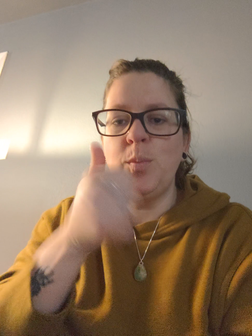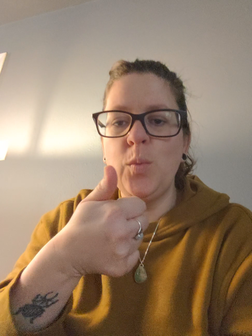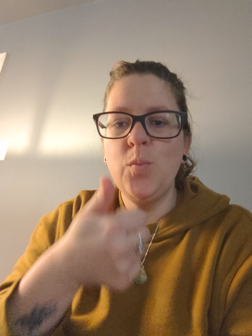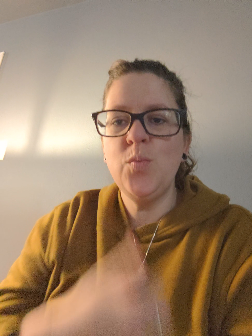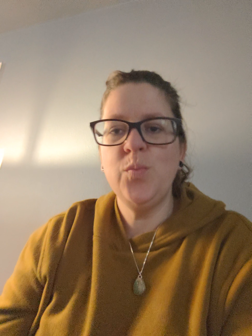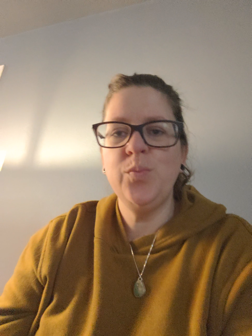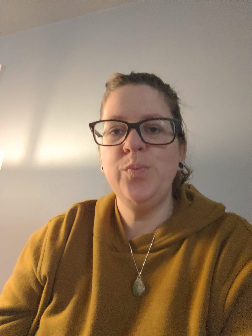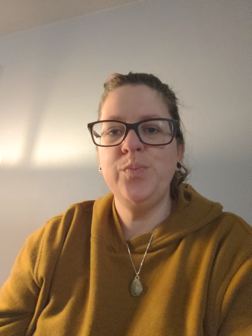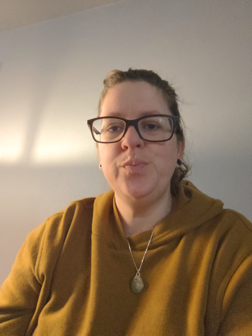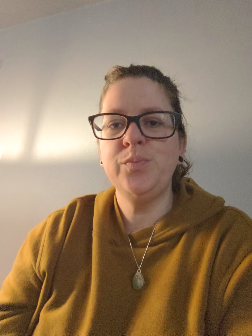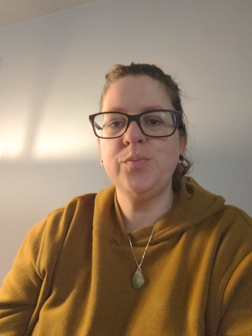tomorrow